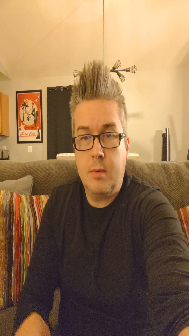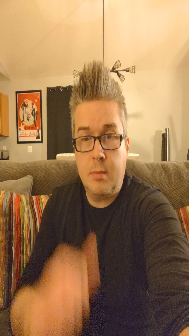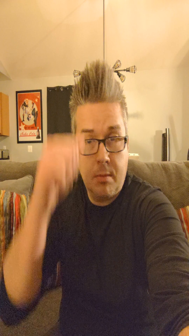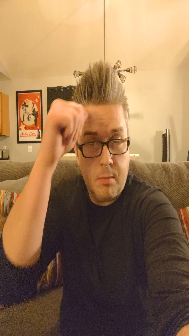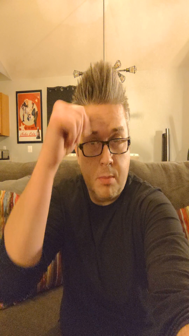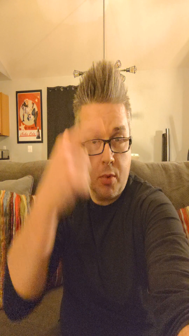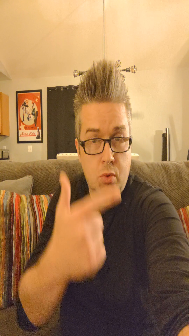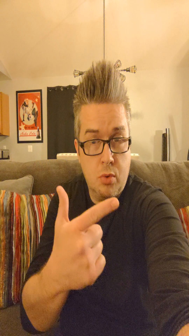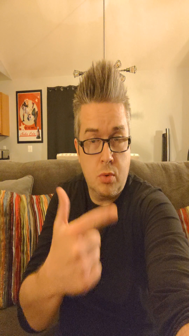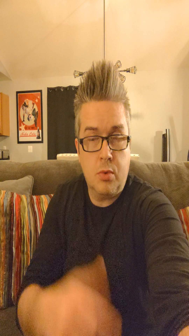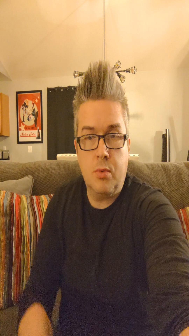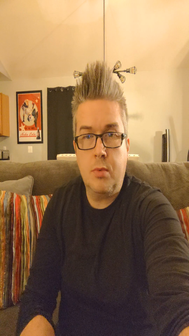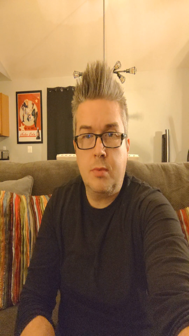brother